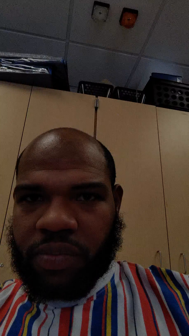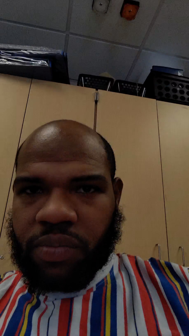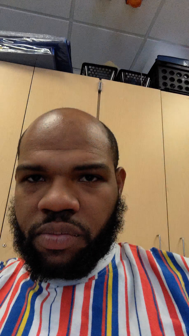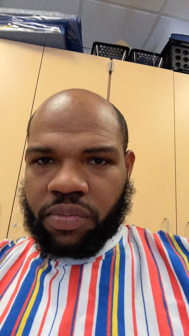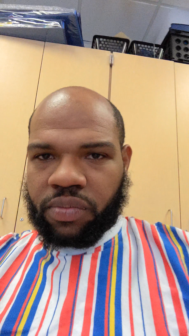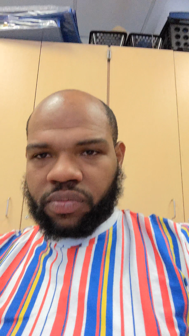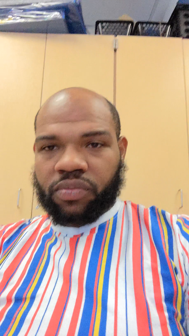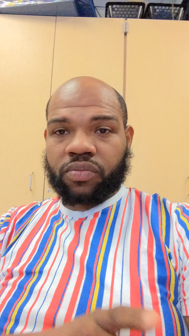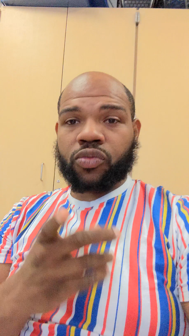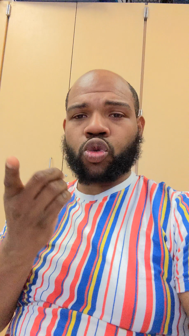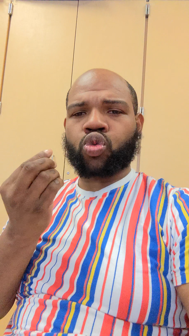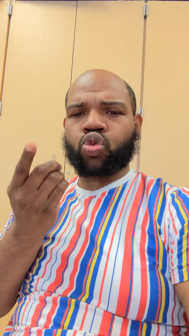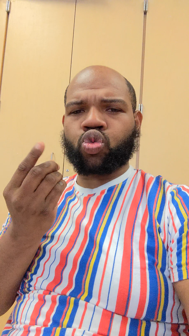do